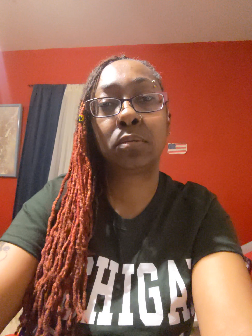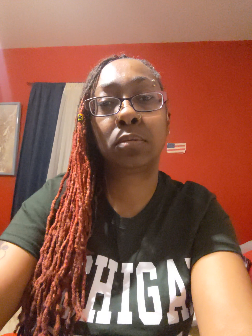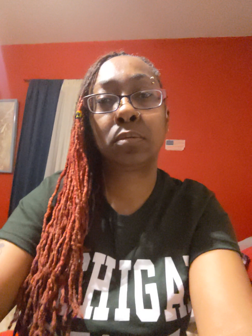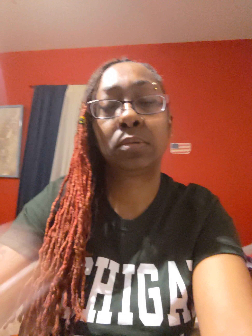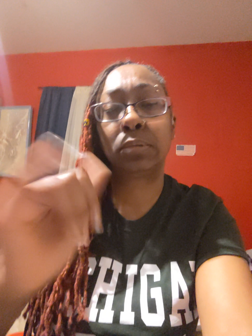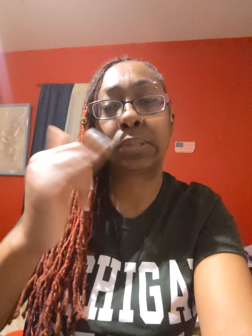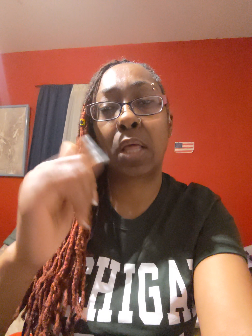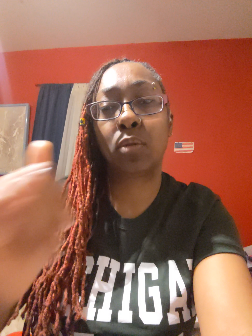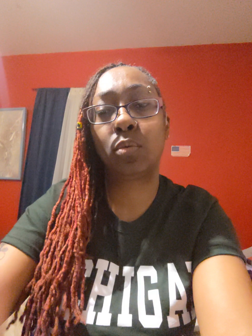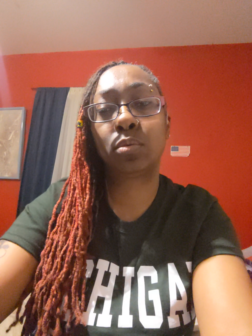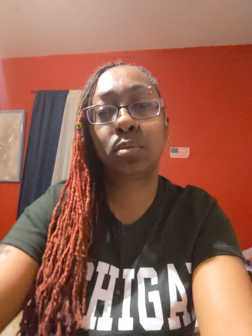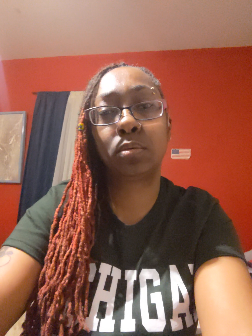yellow